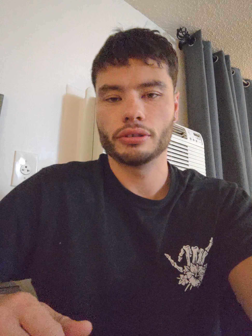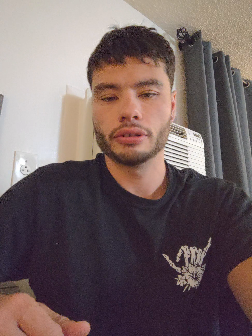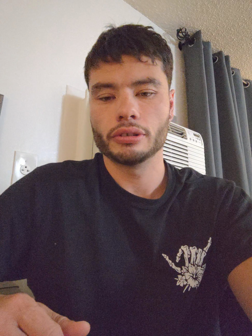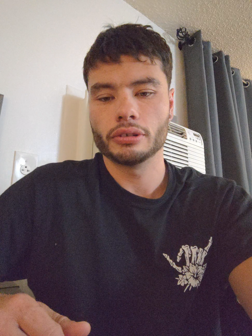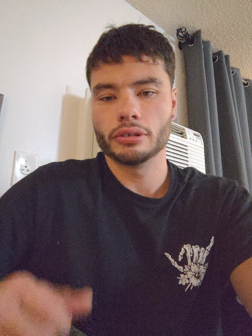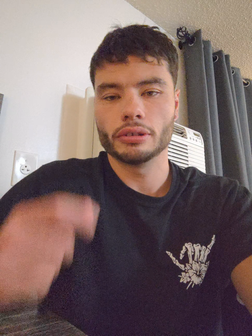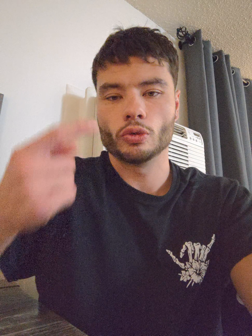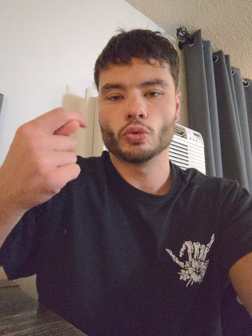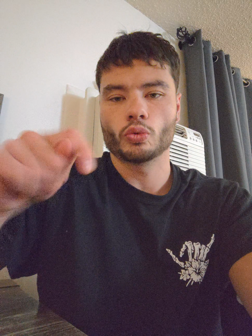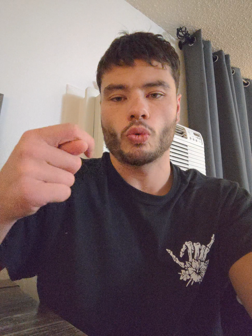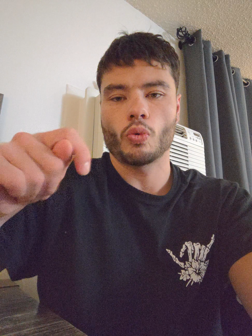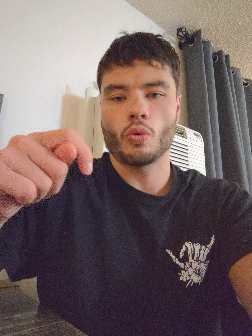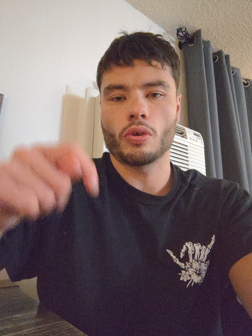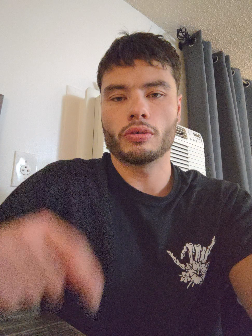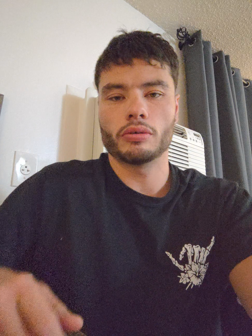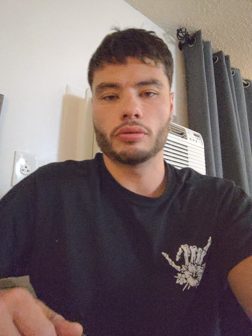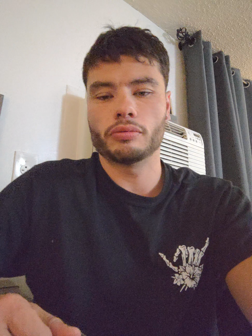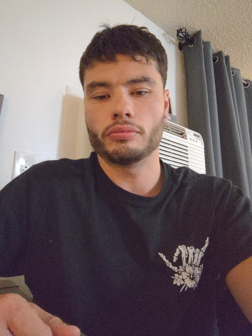toy